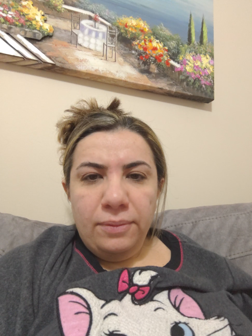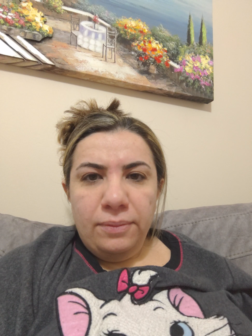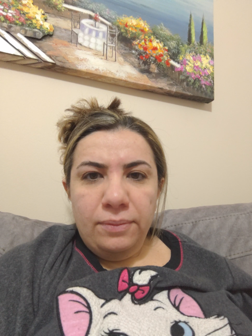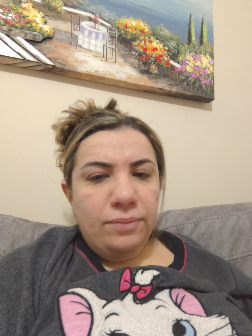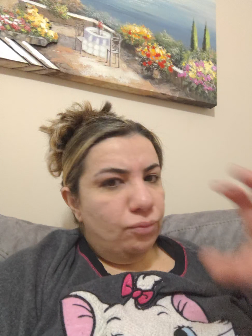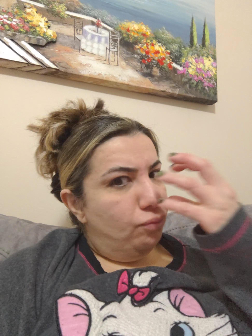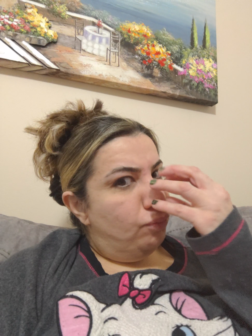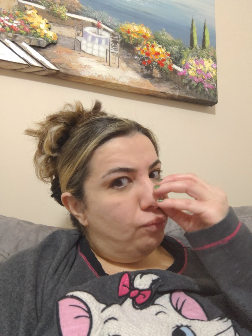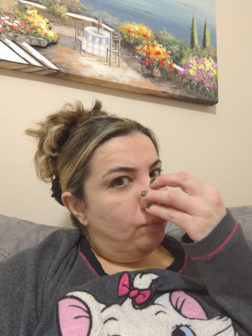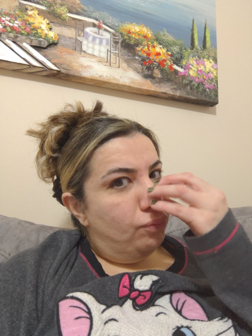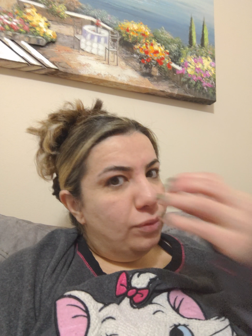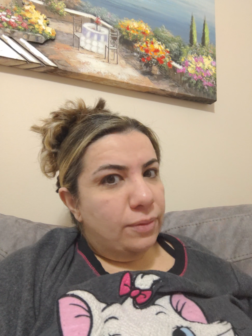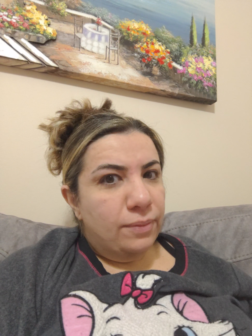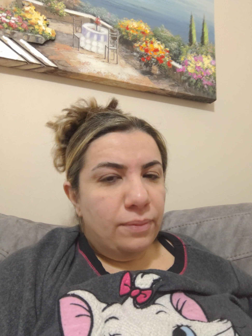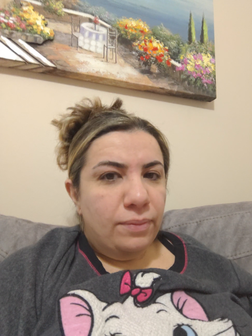clown